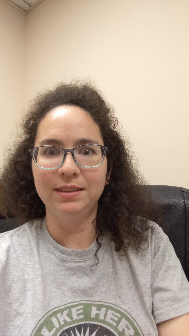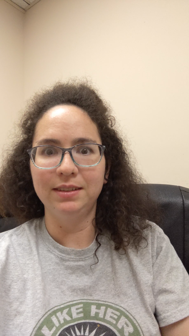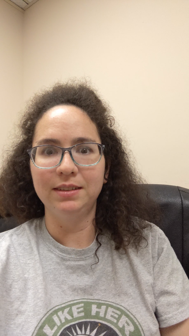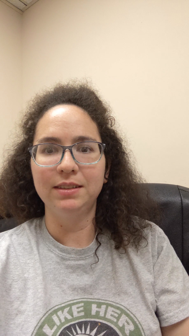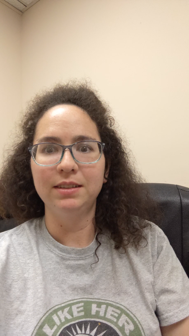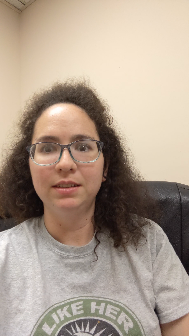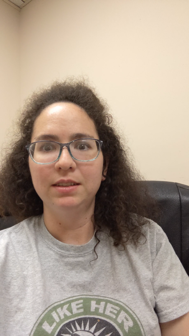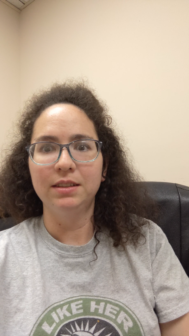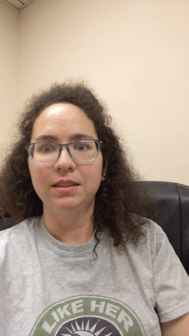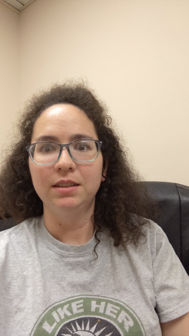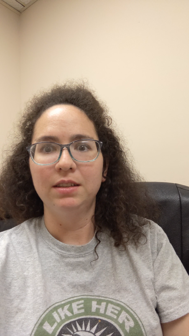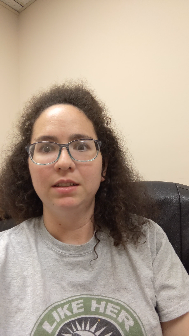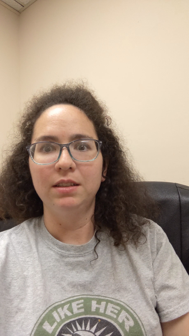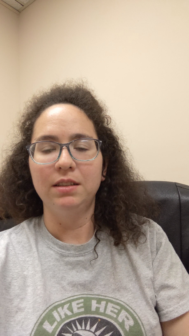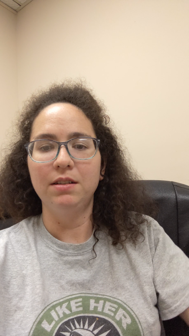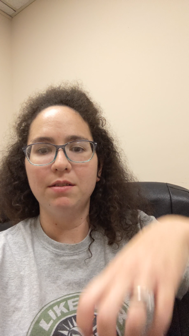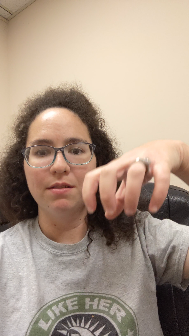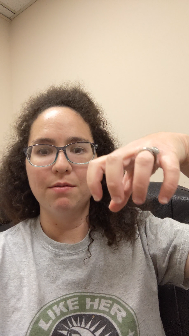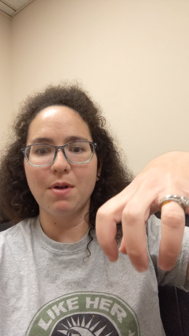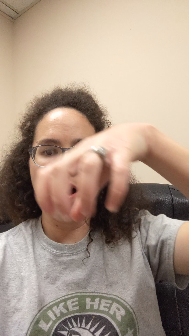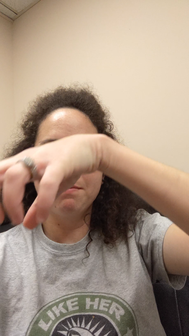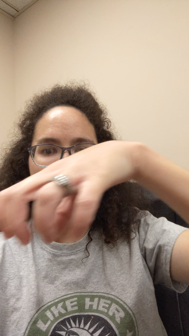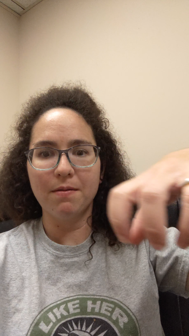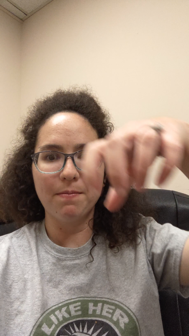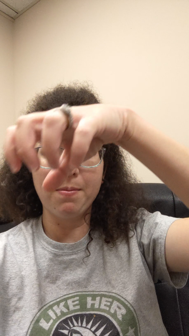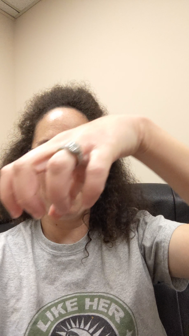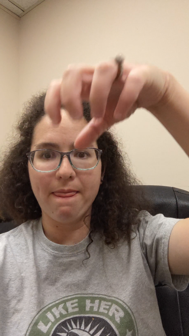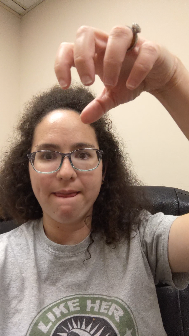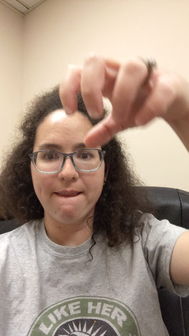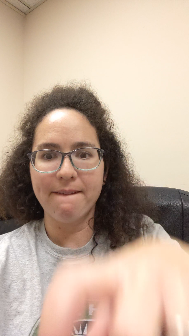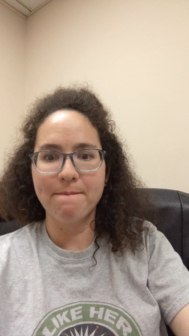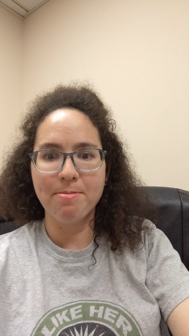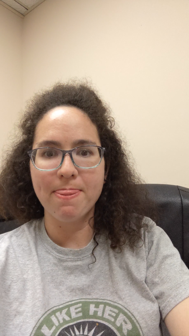block